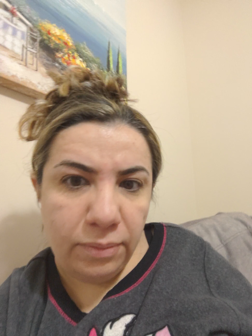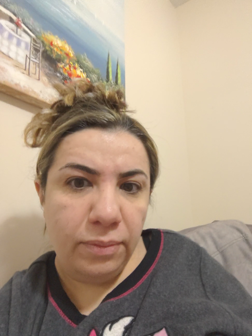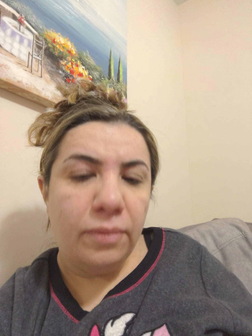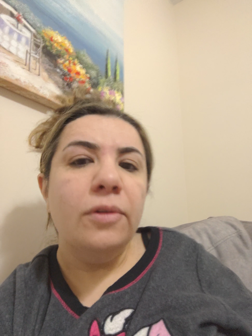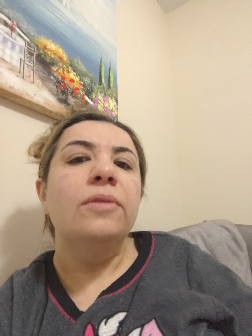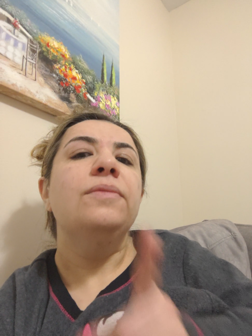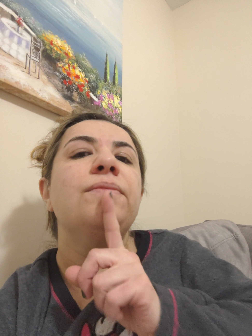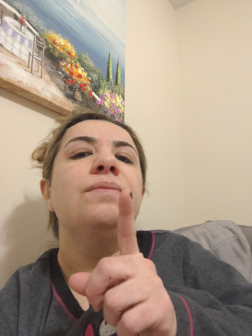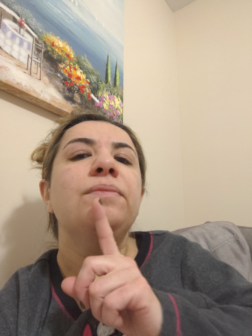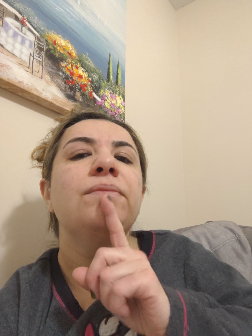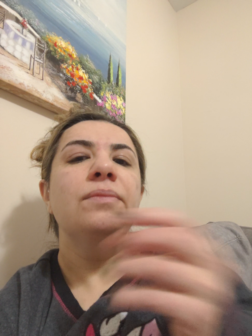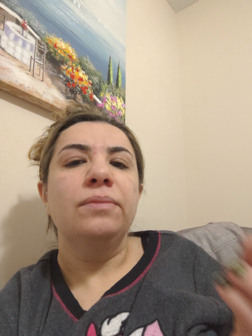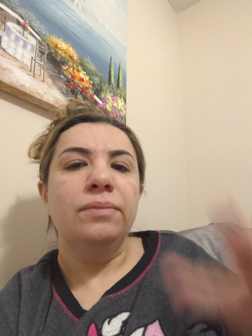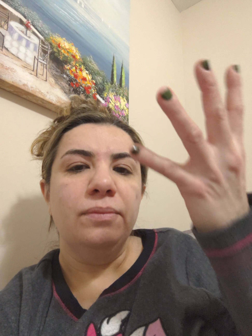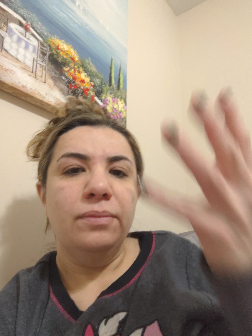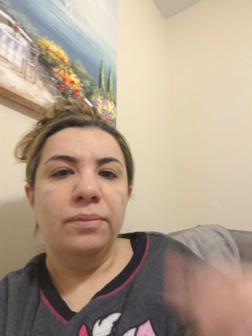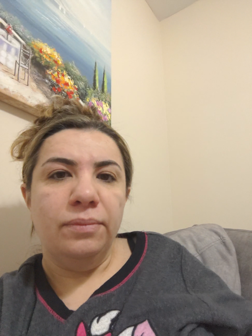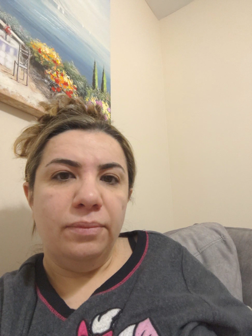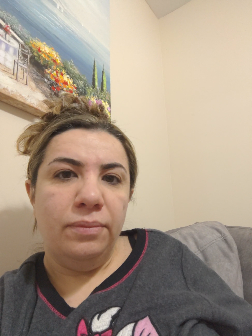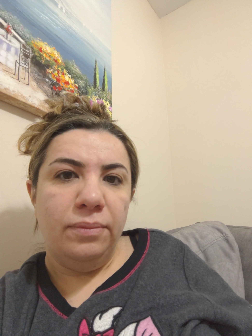lamp